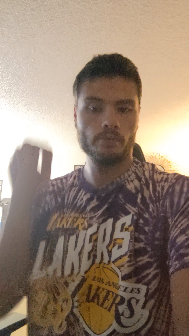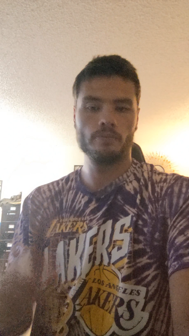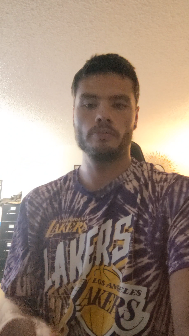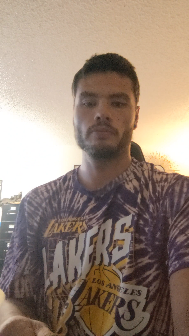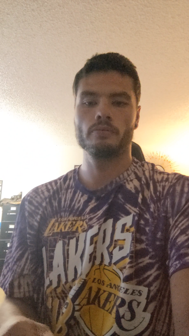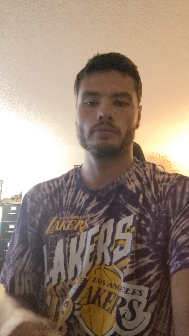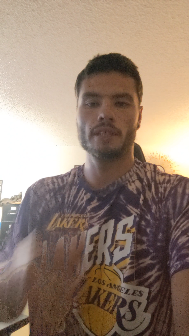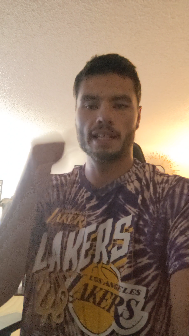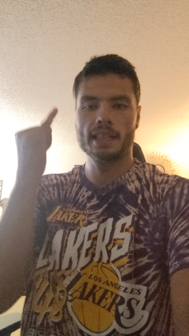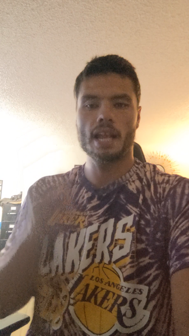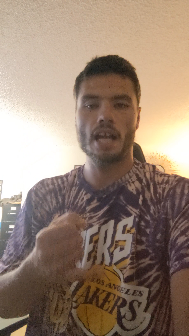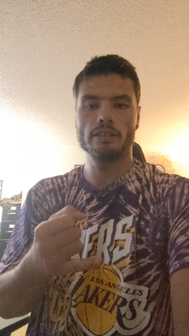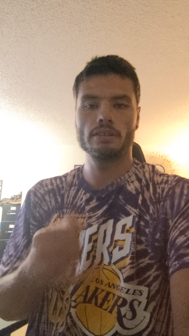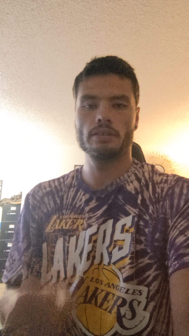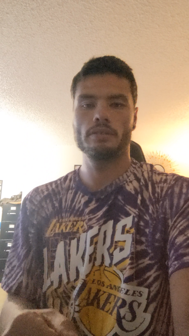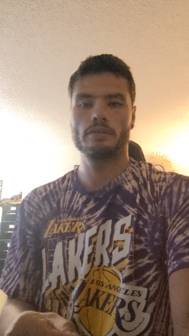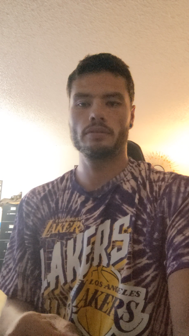last